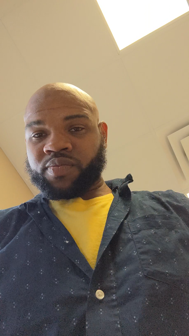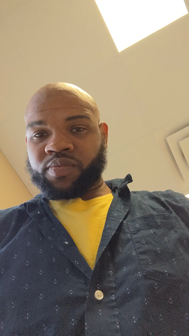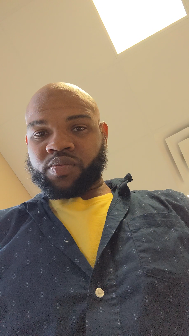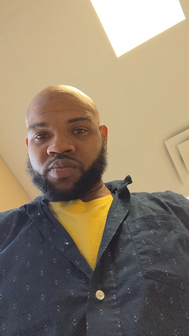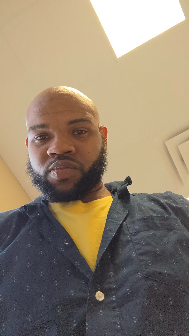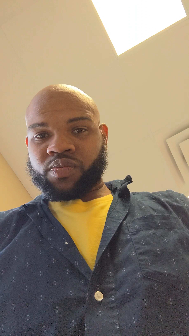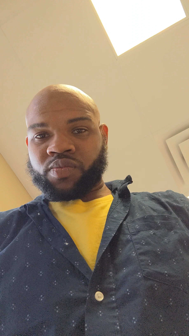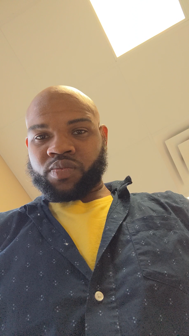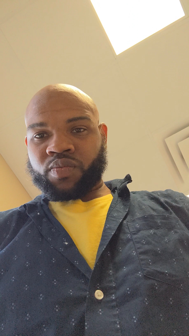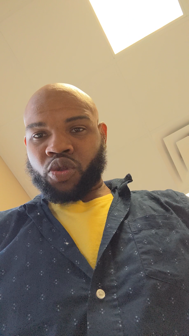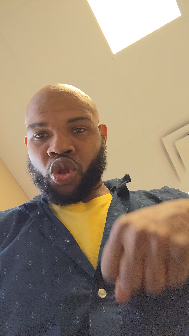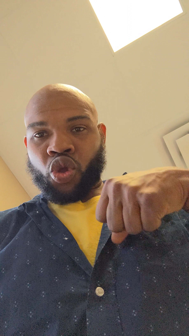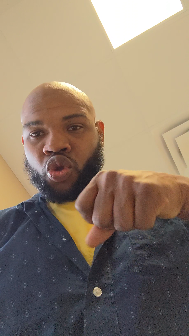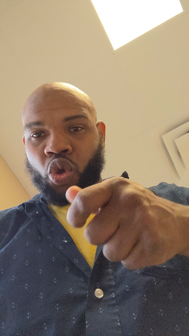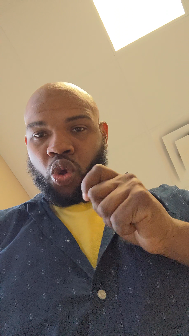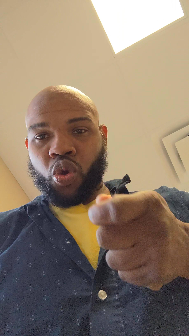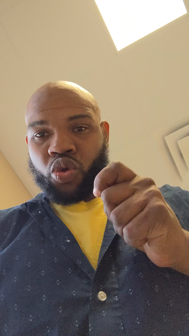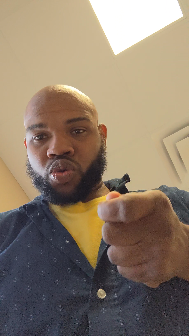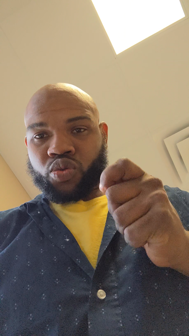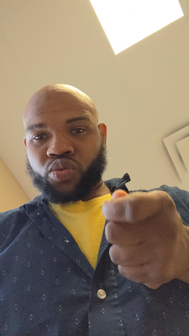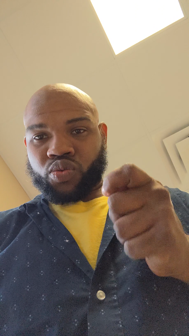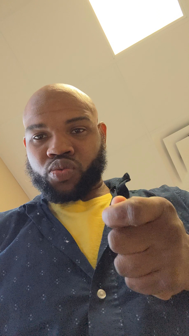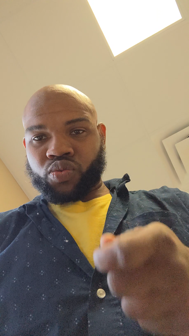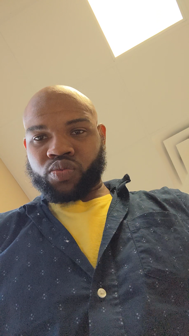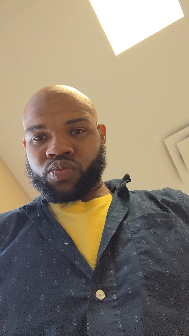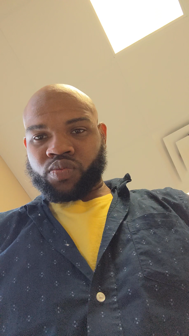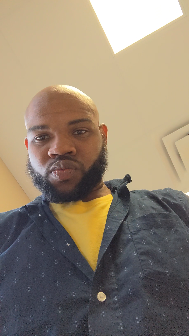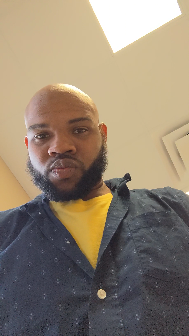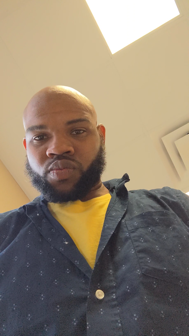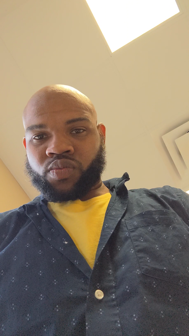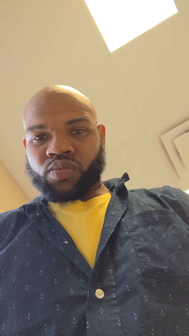cart